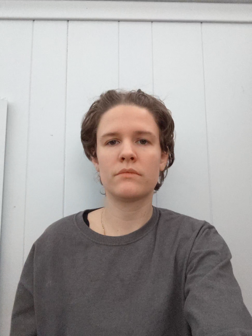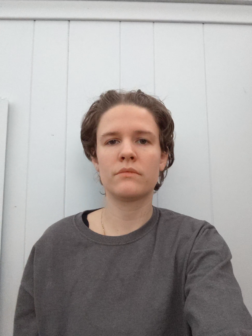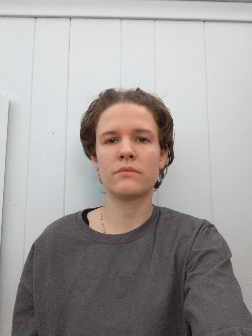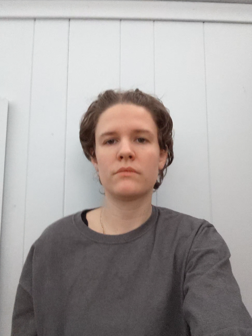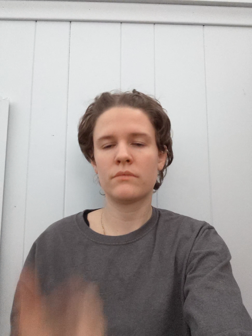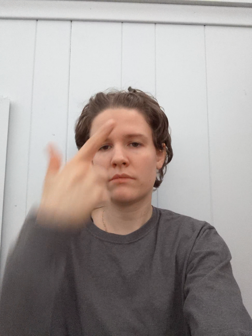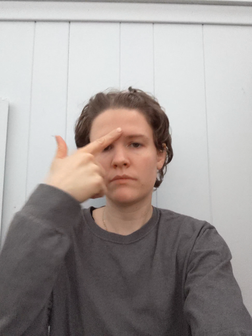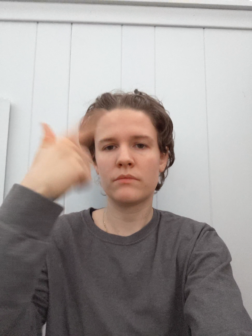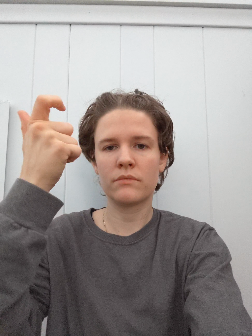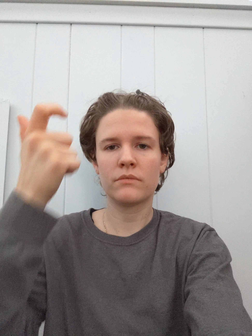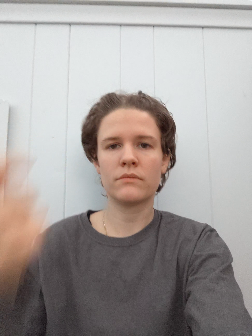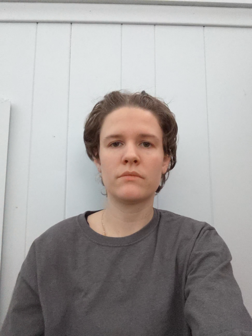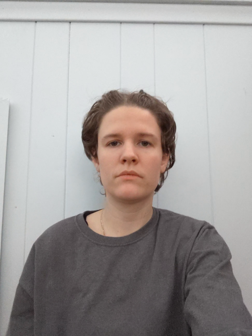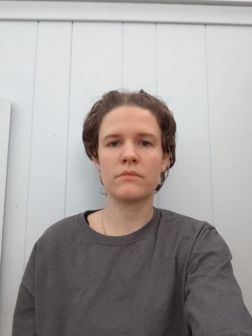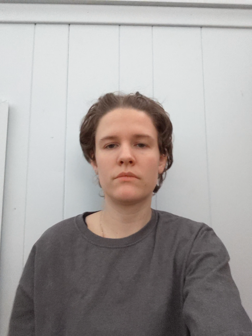because